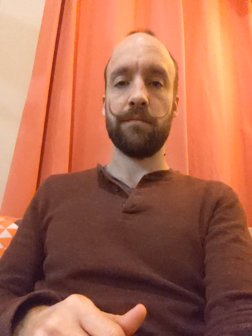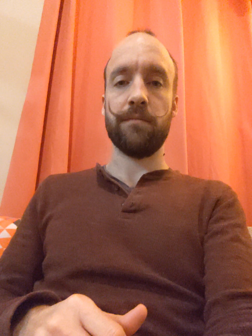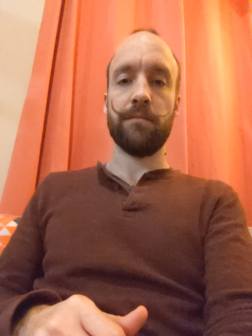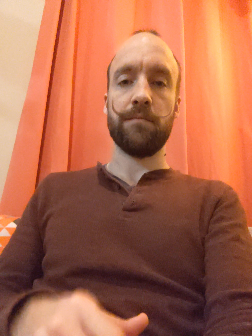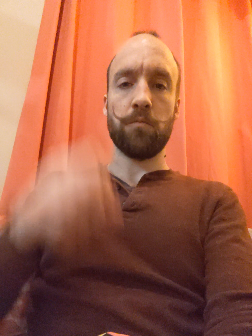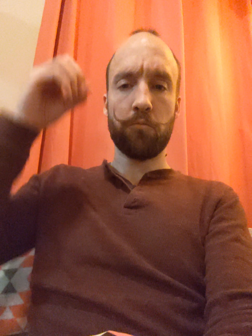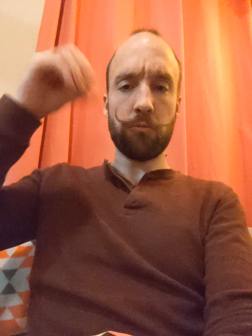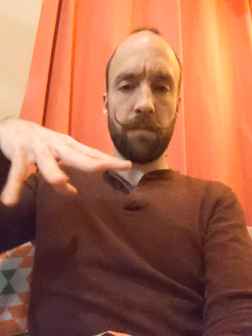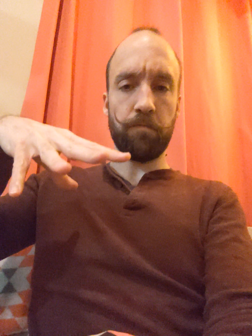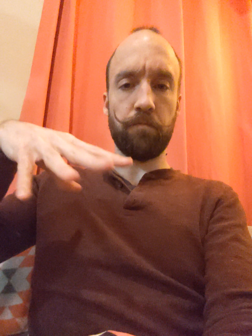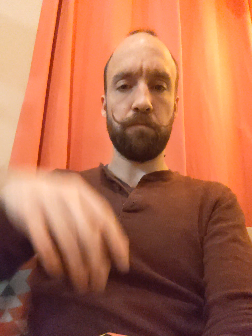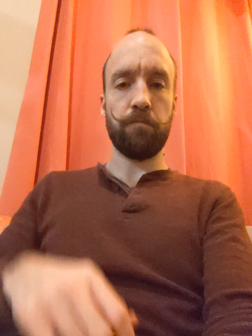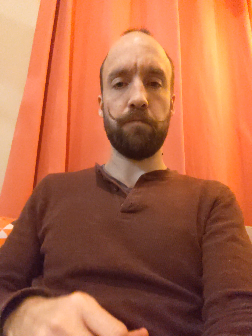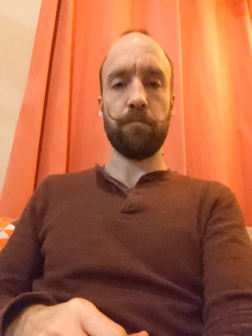drop